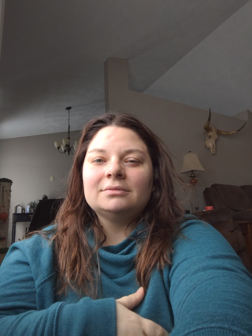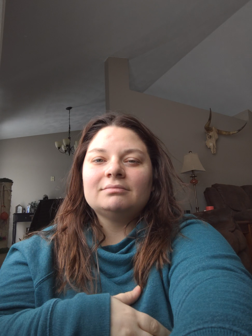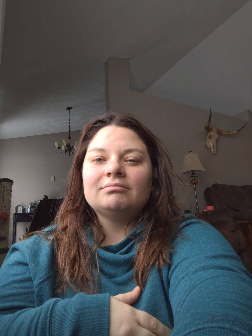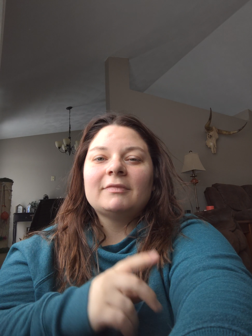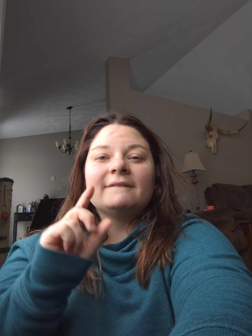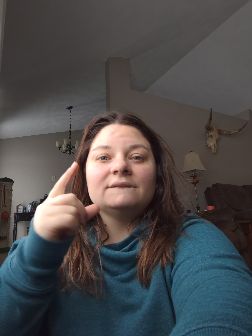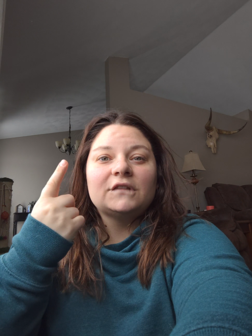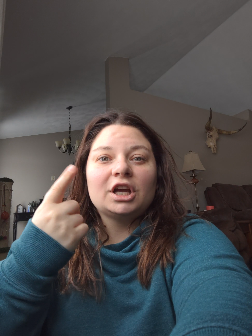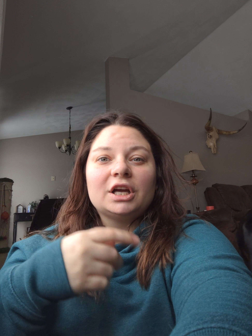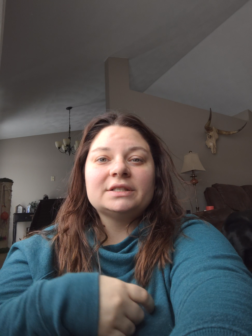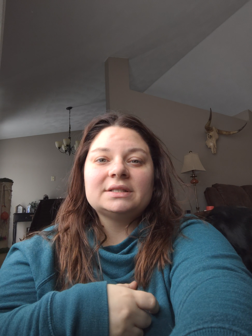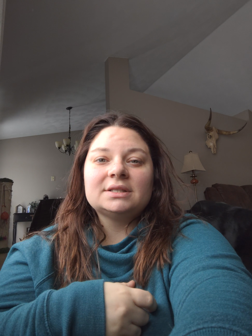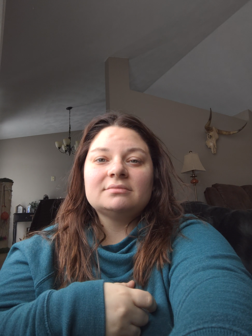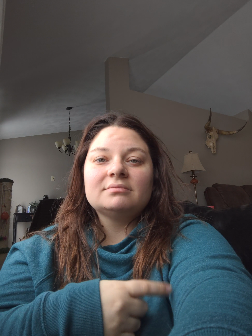first